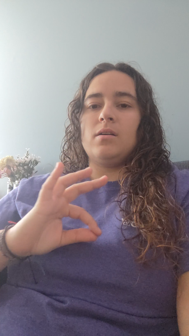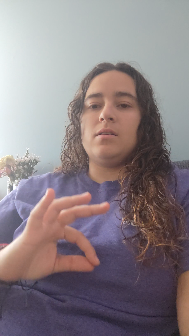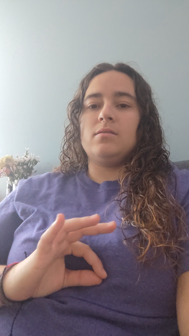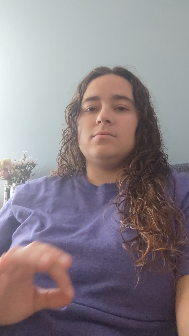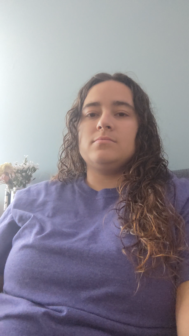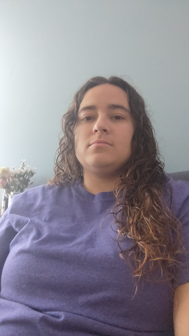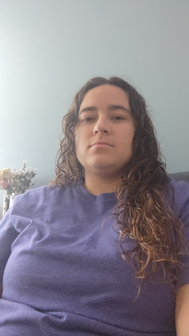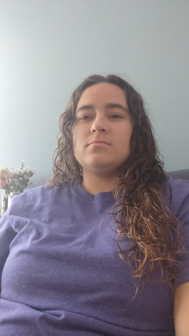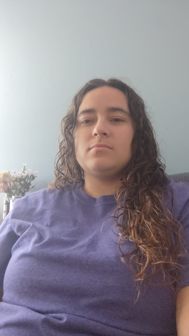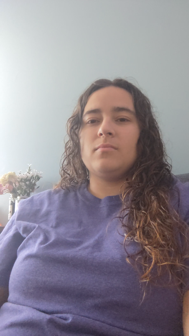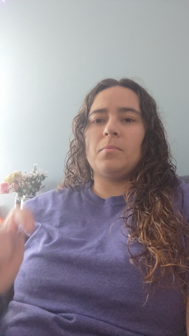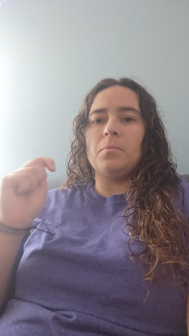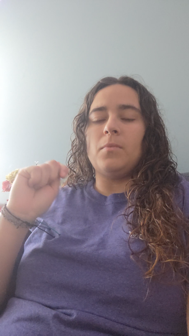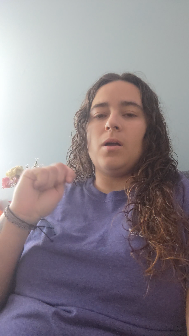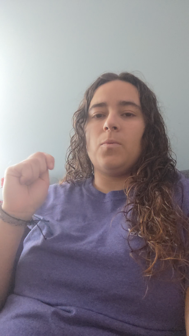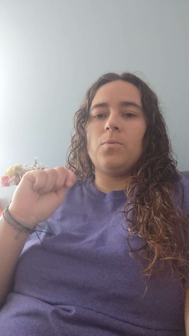bathroom